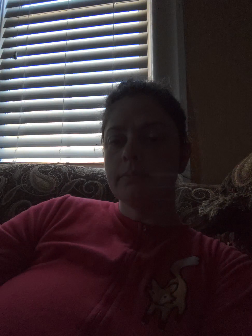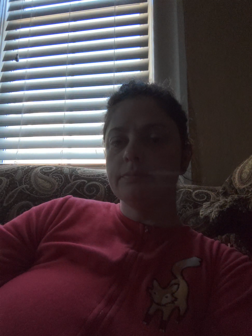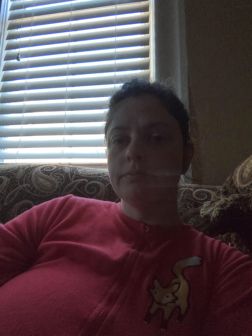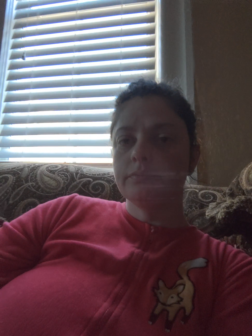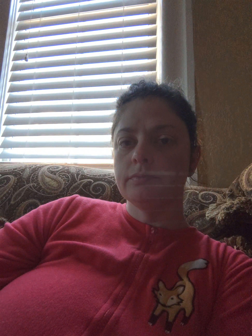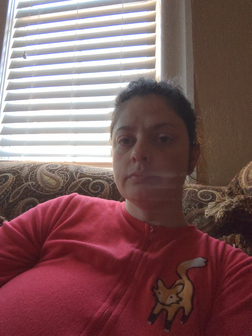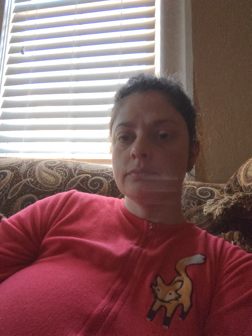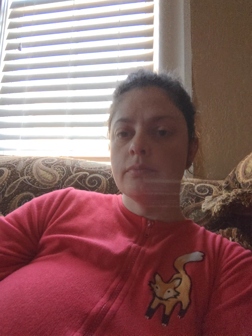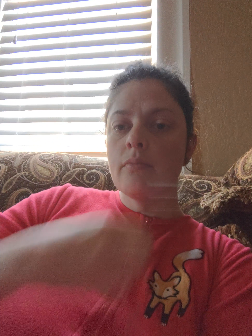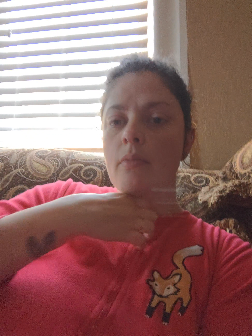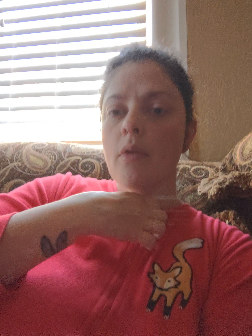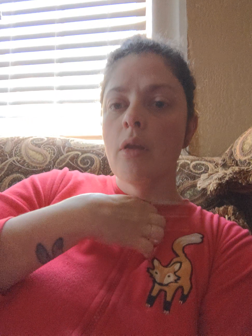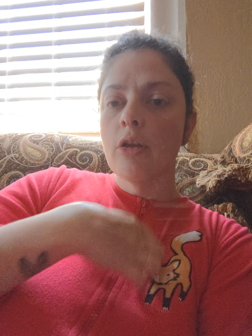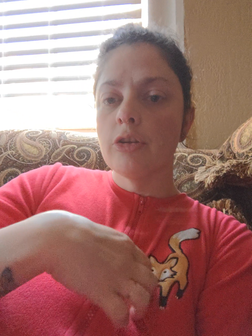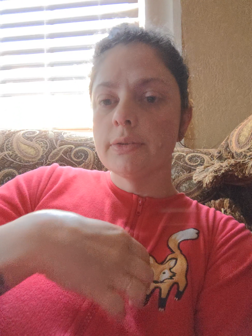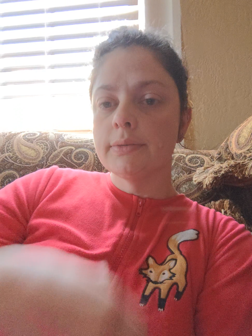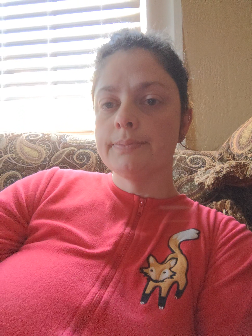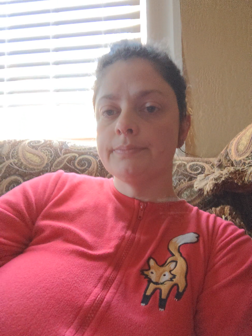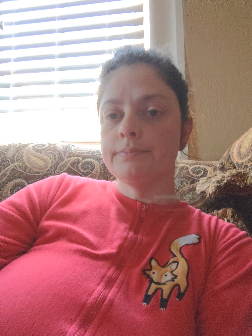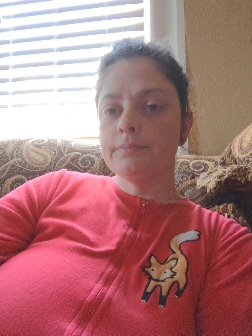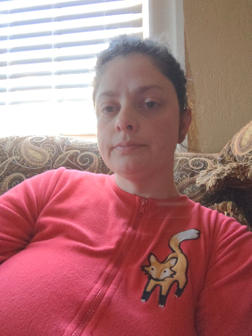hungry